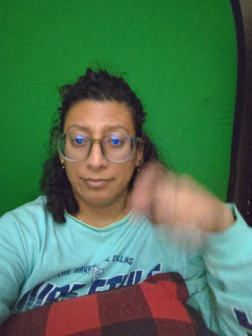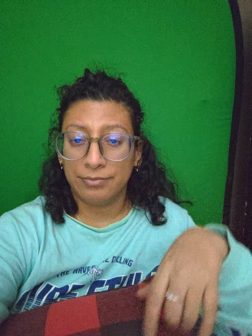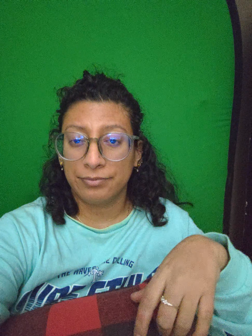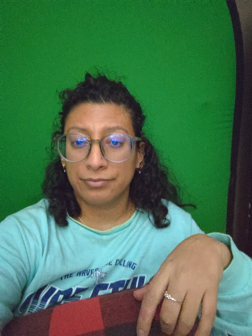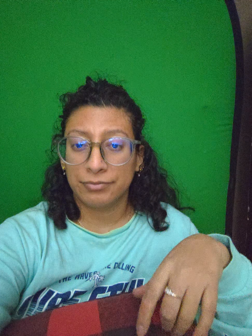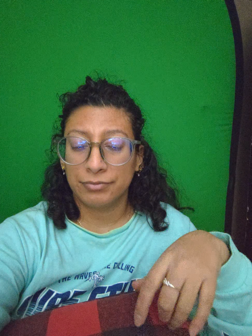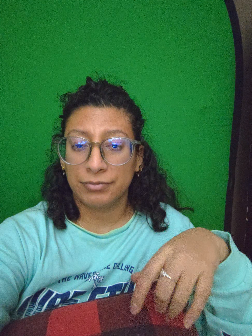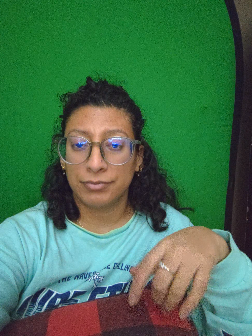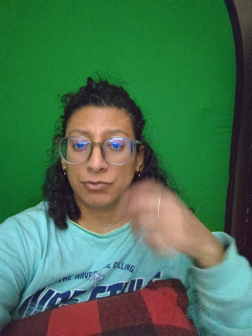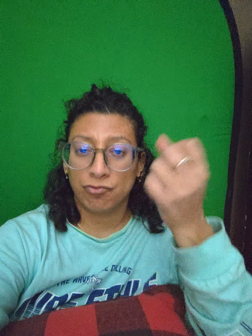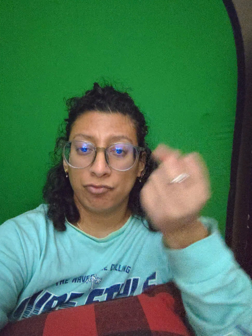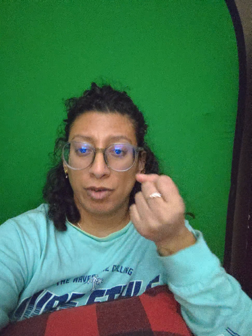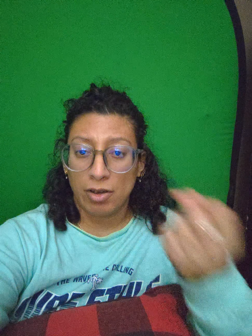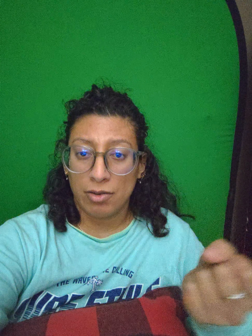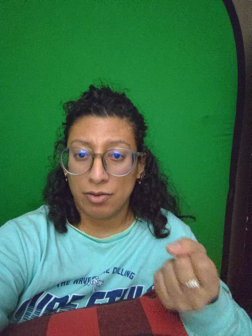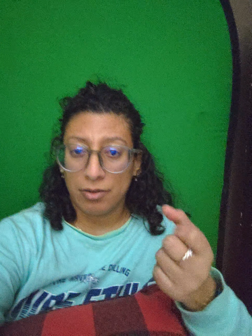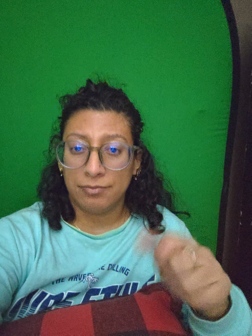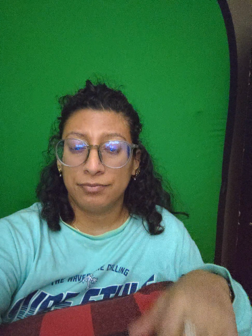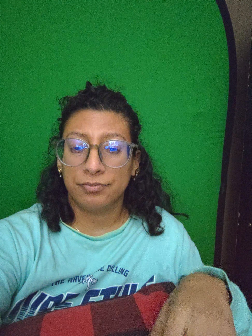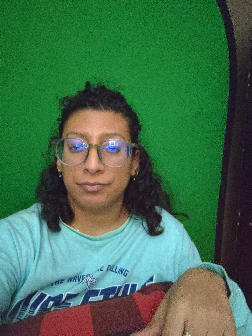drawer